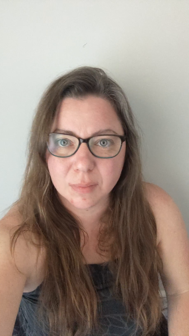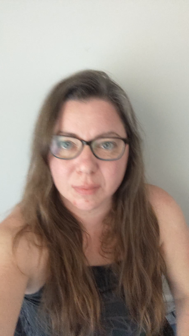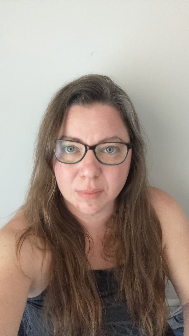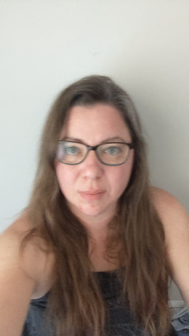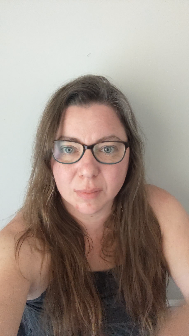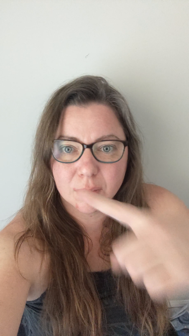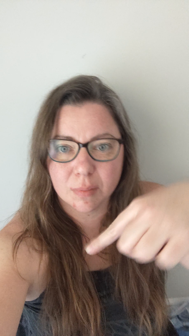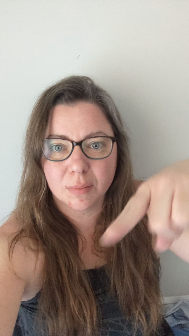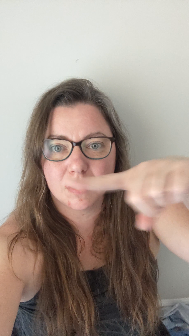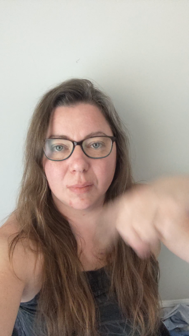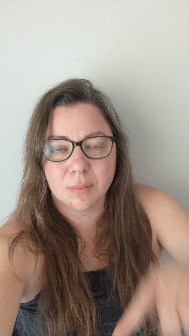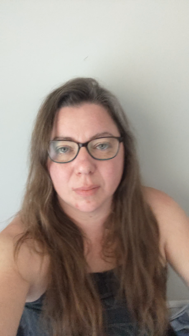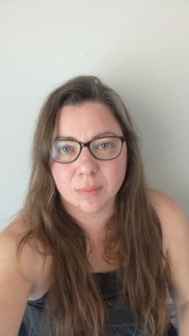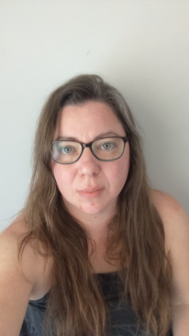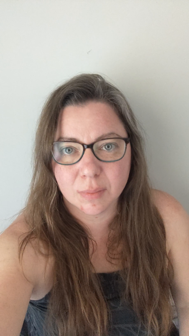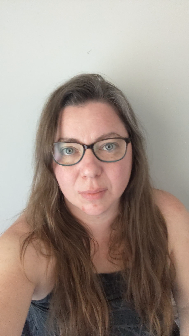around